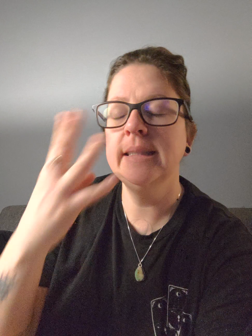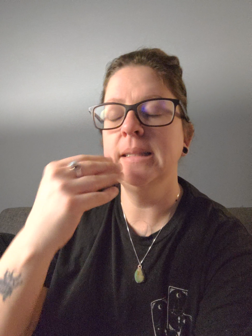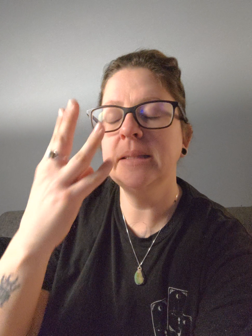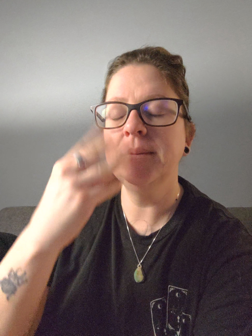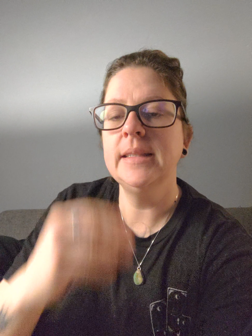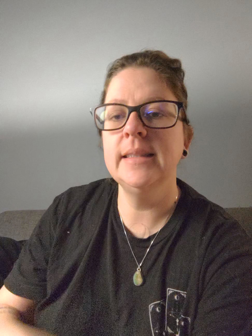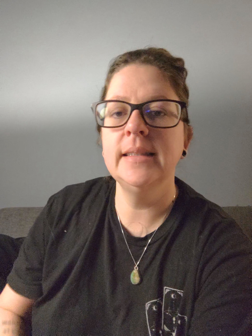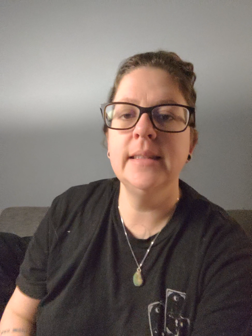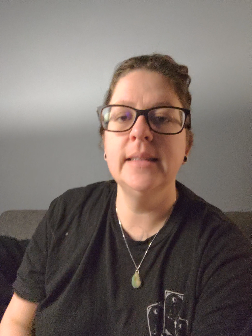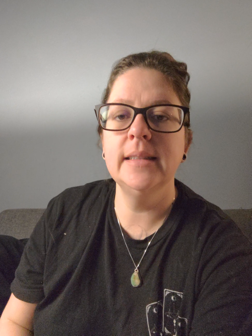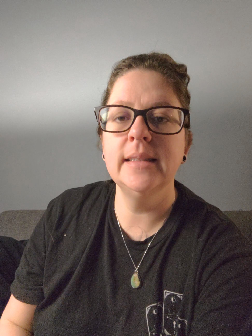sleepy